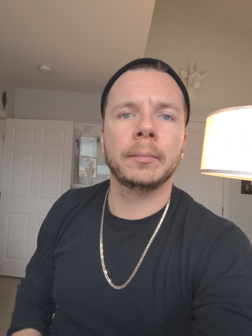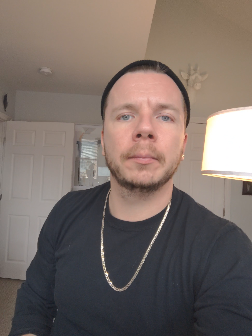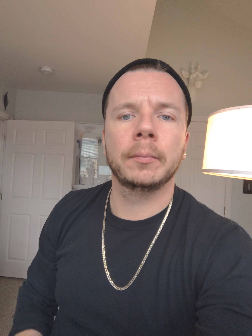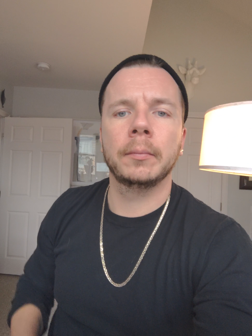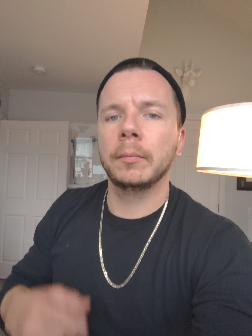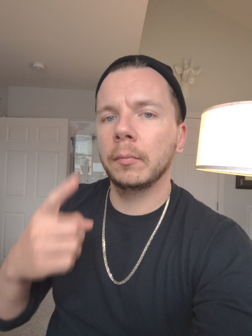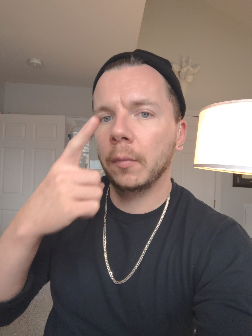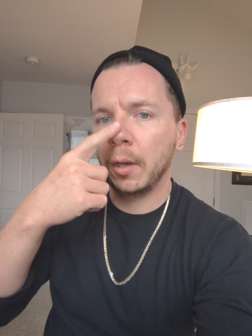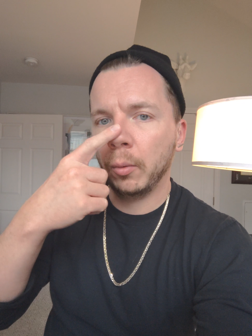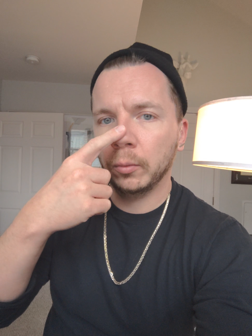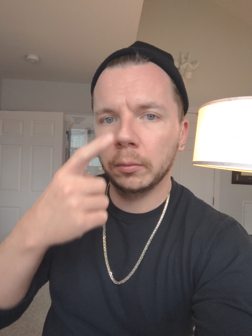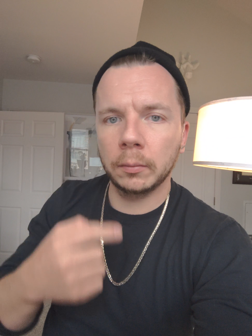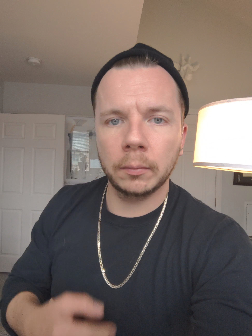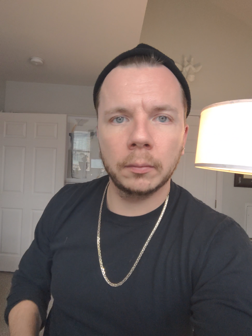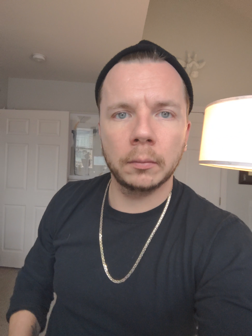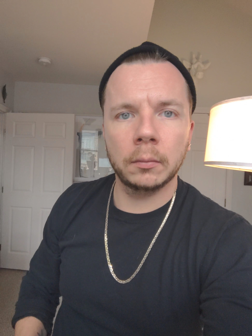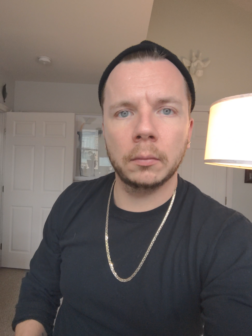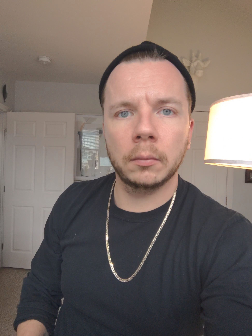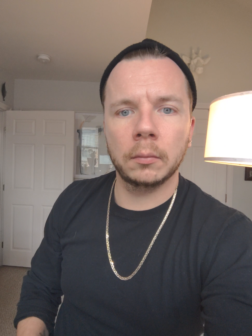nose